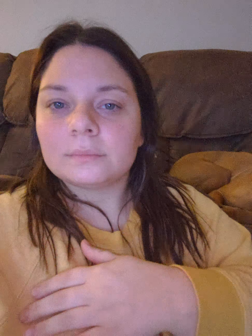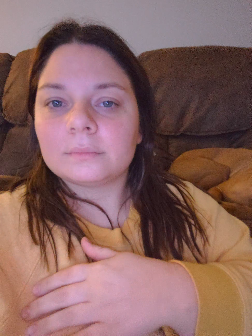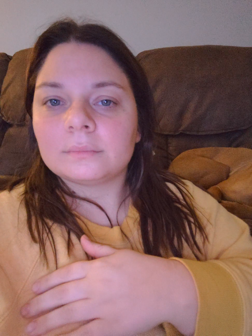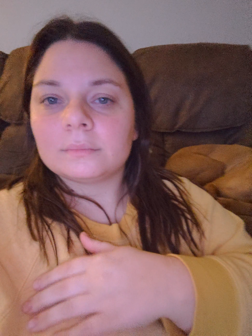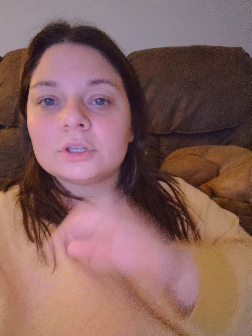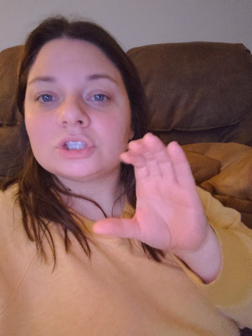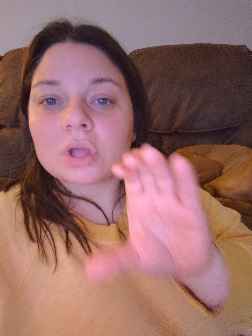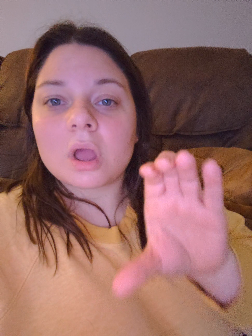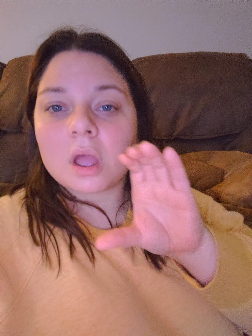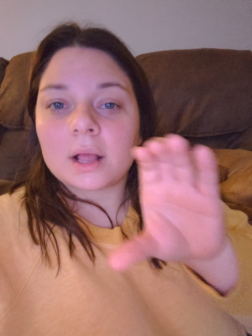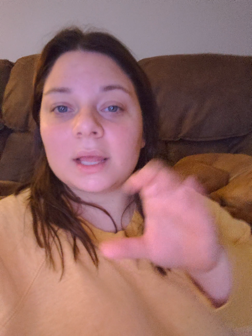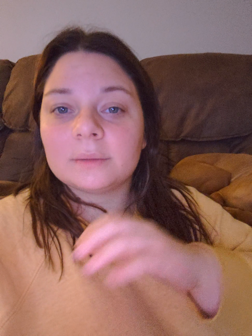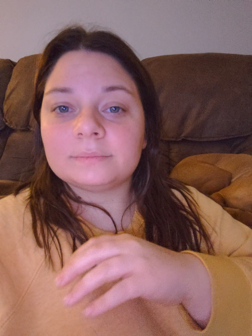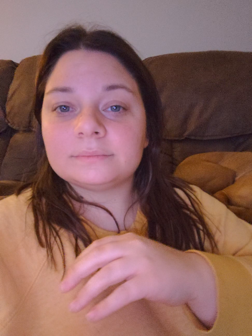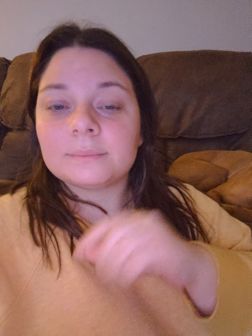chocolate